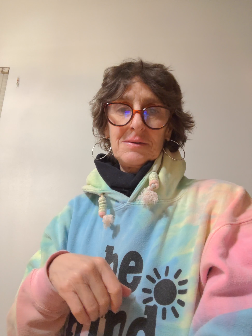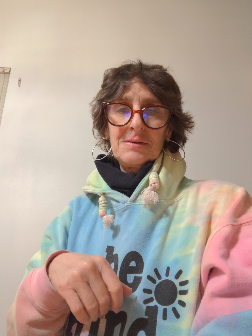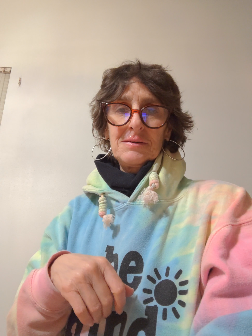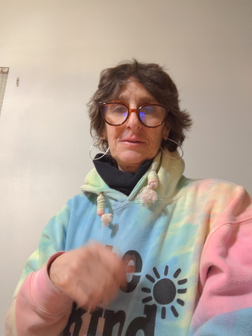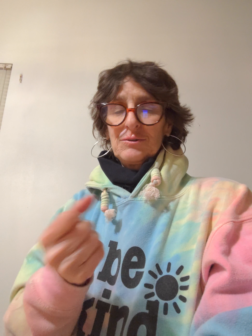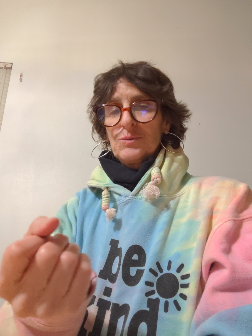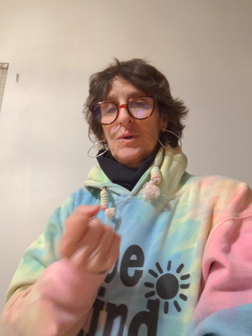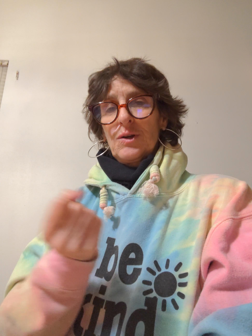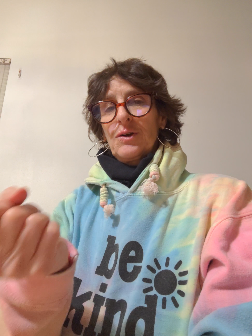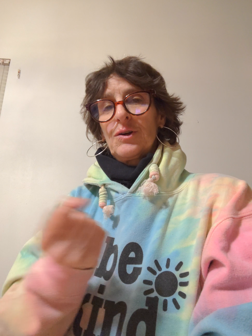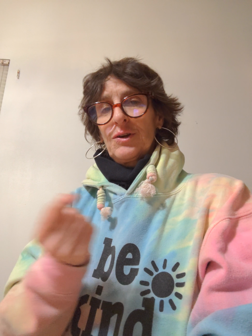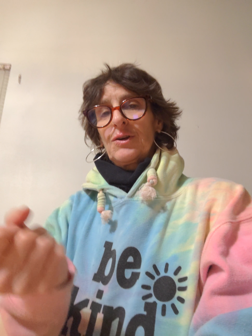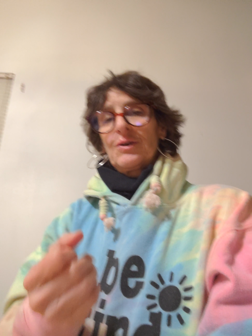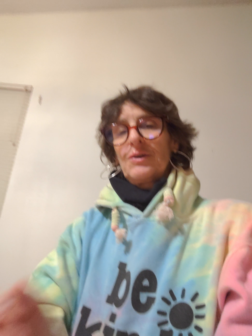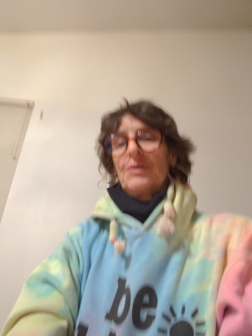drawer